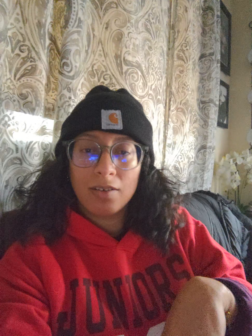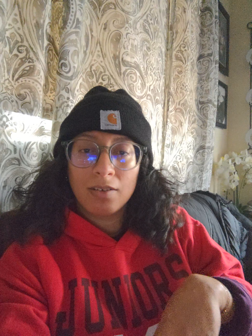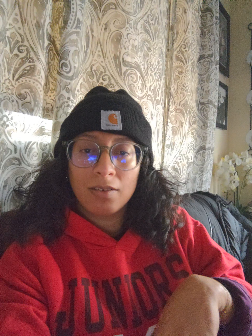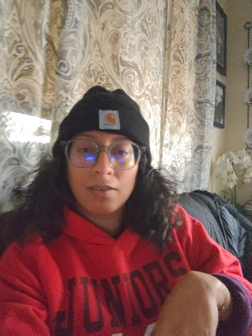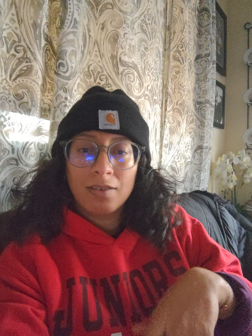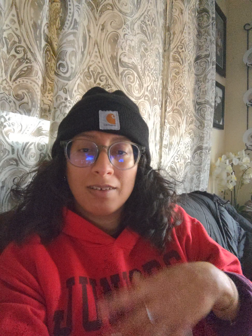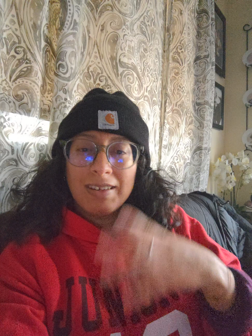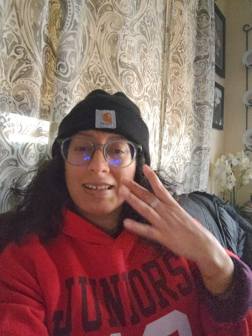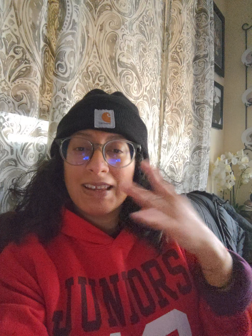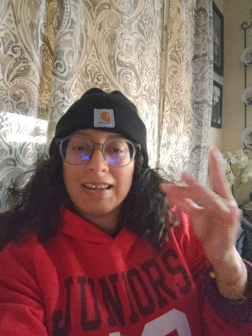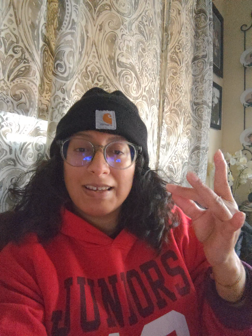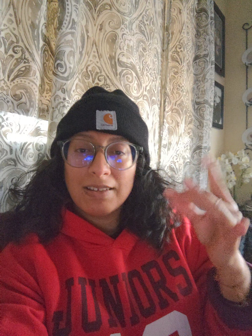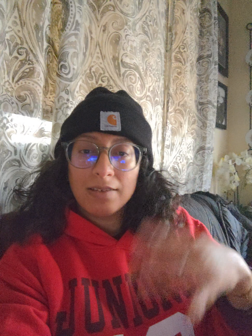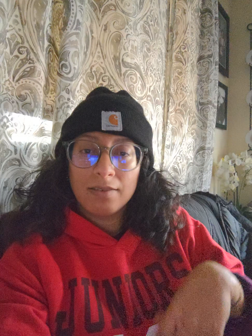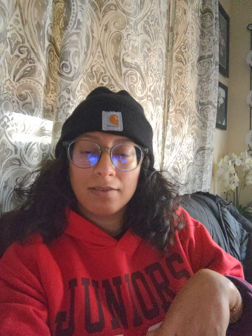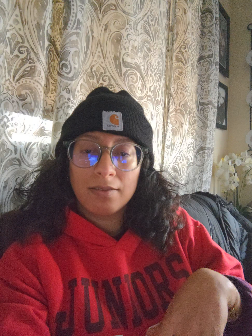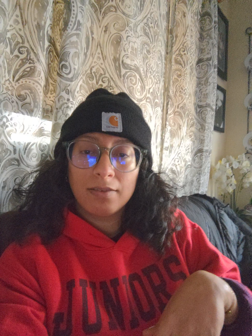cat